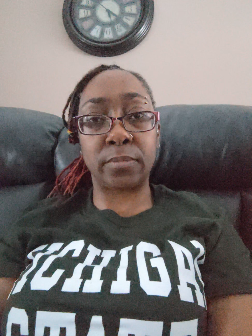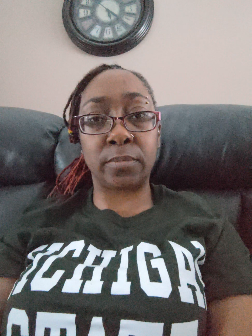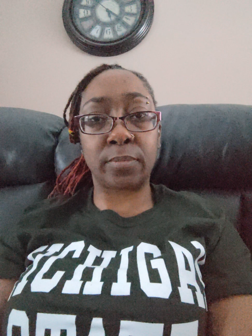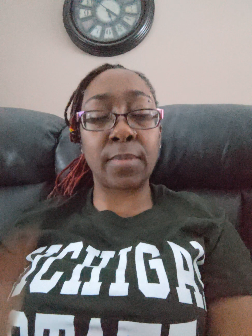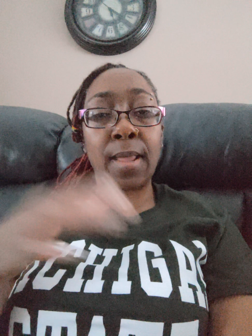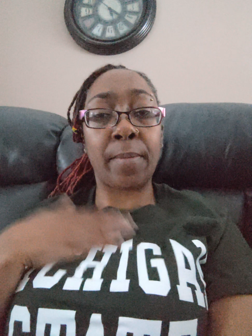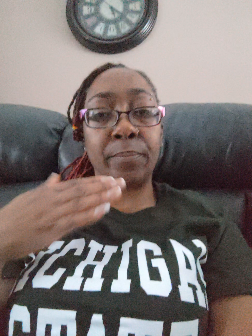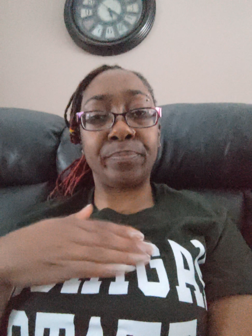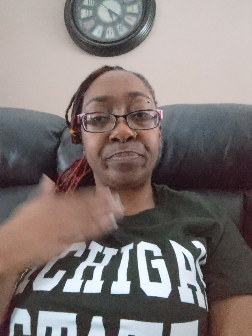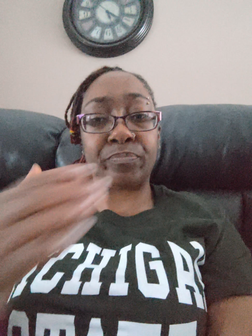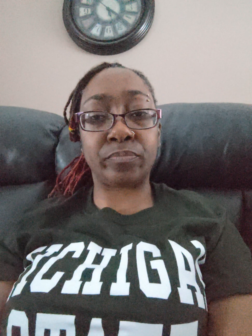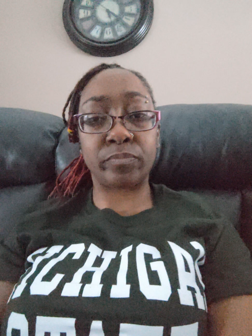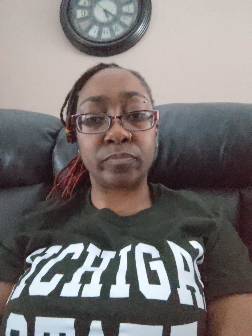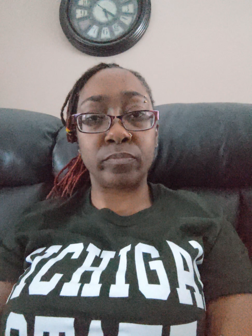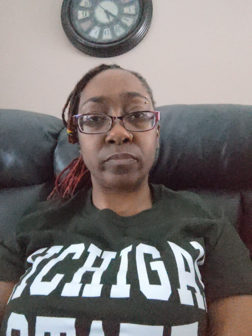happy